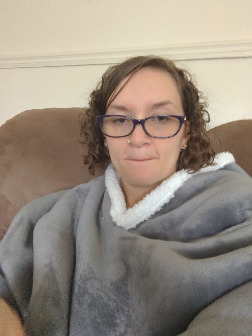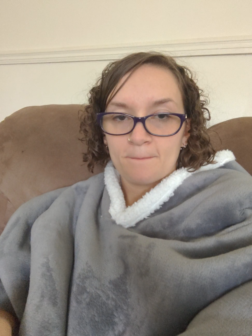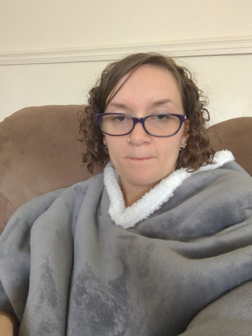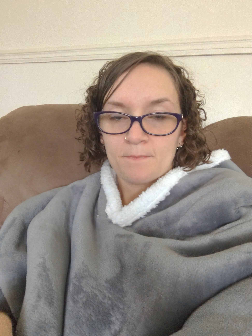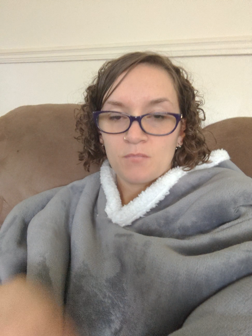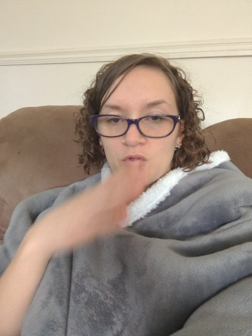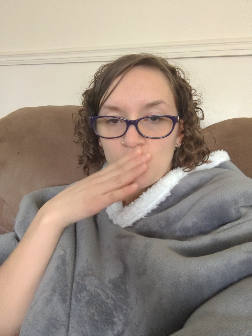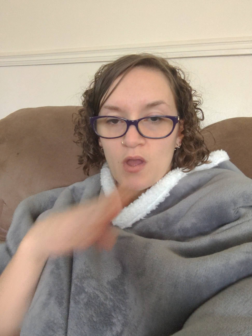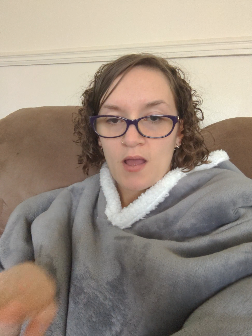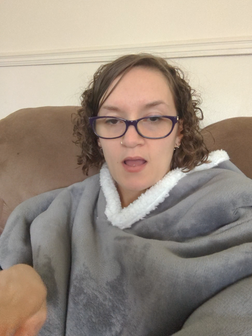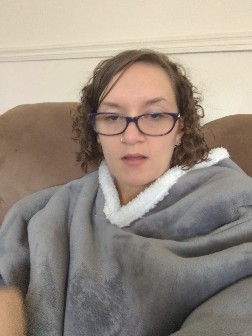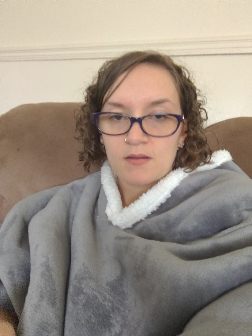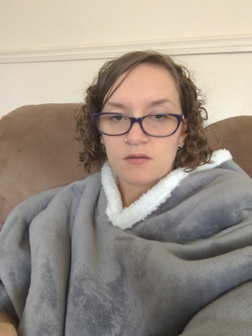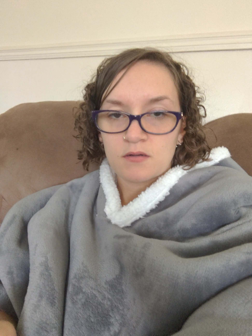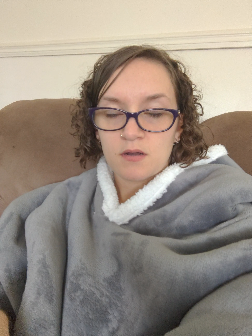quiet